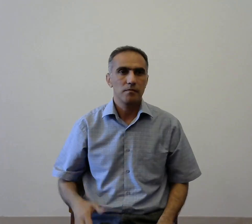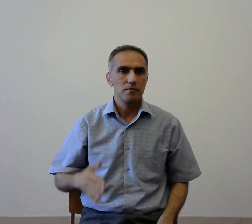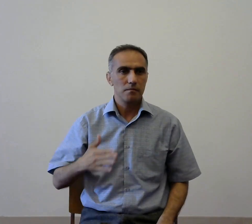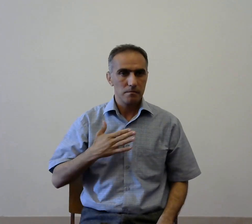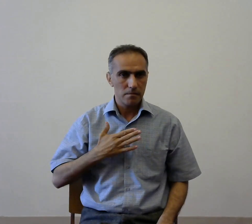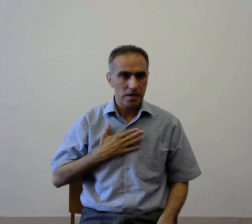mən